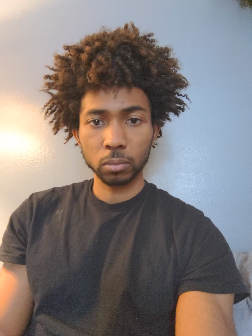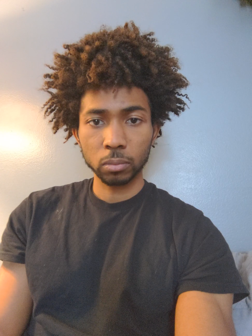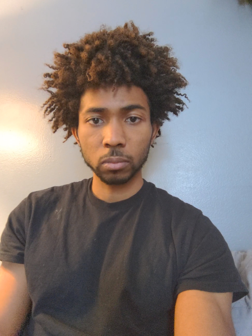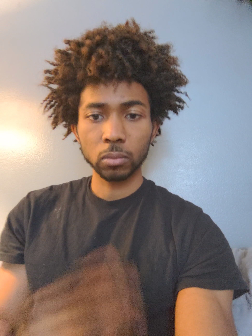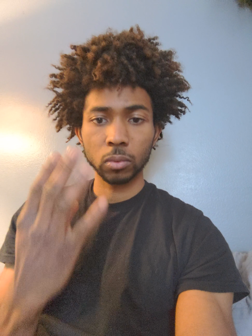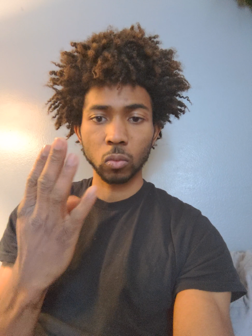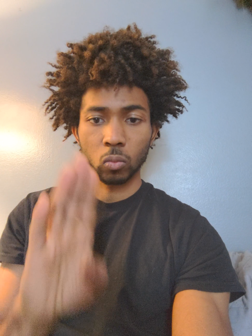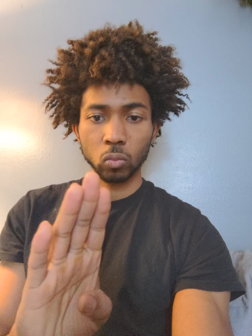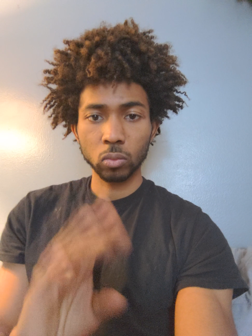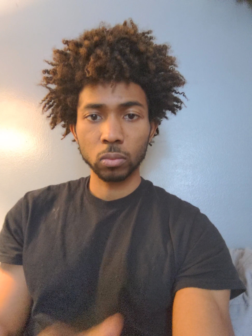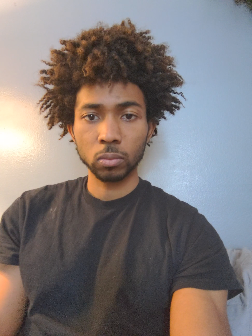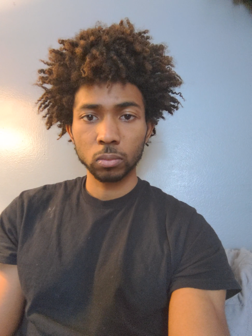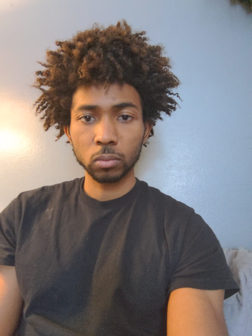close